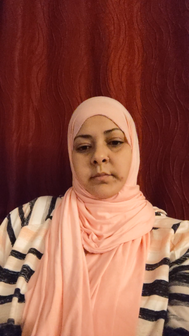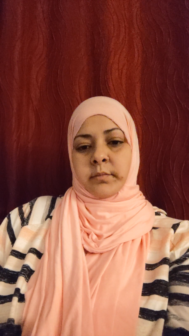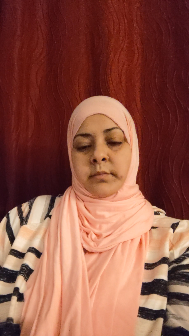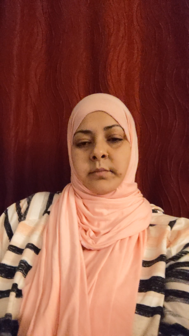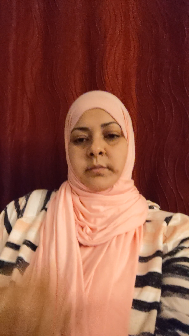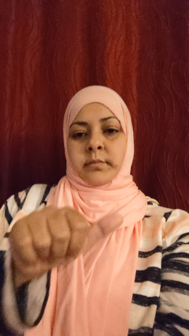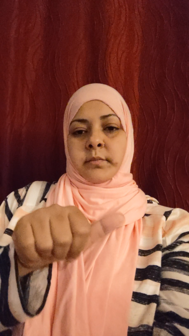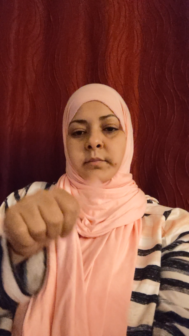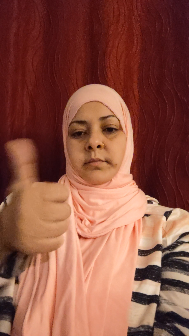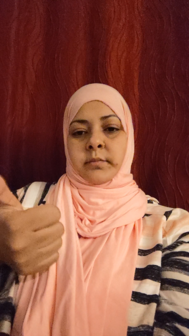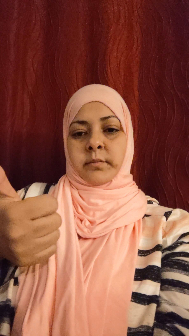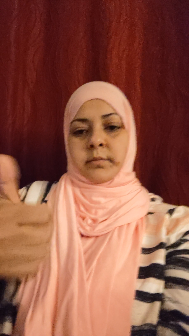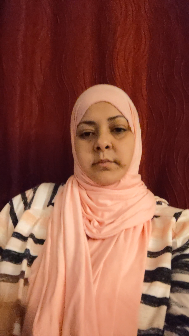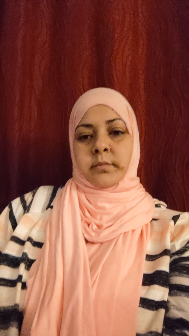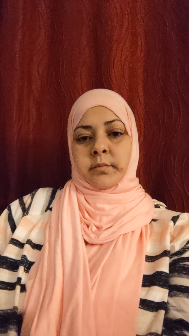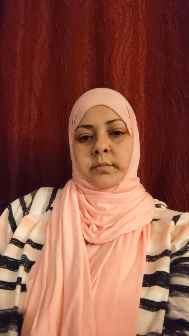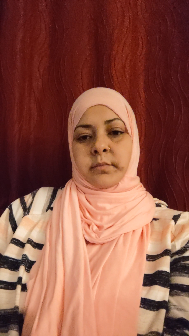other